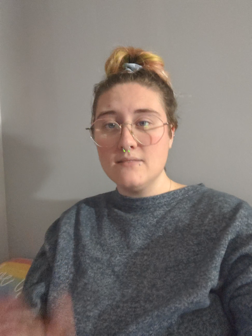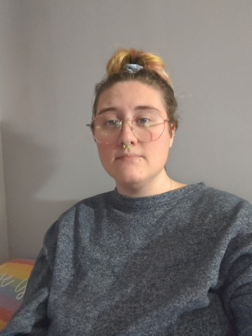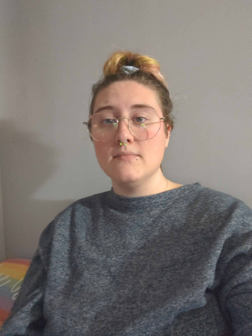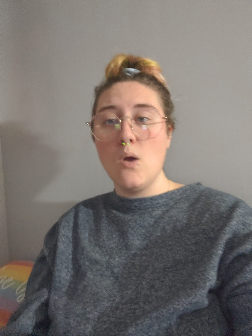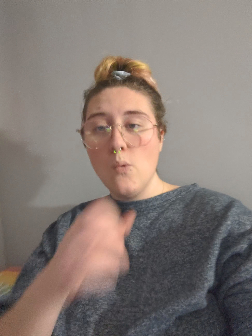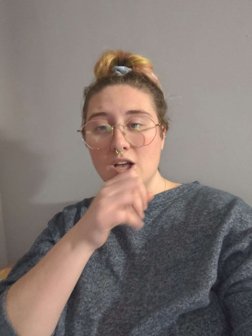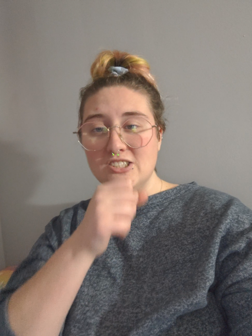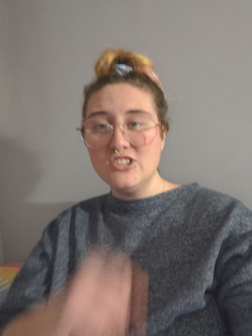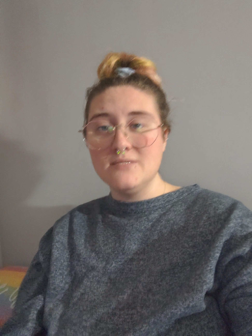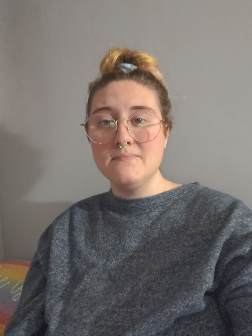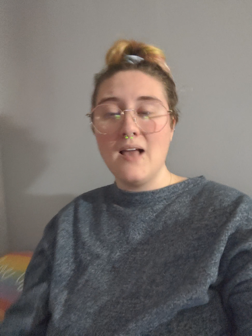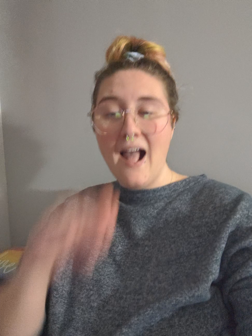orange